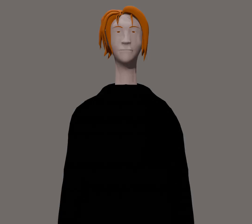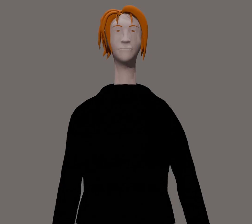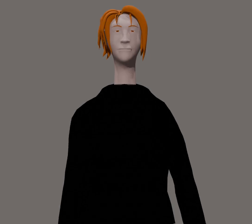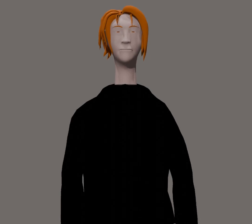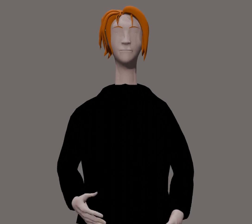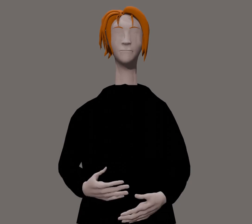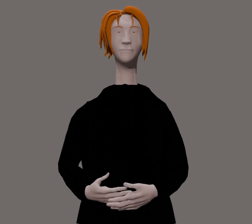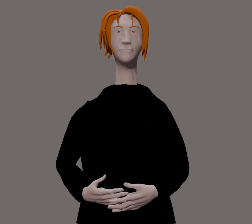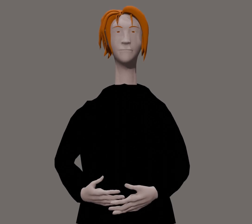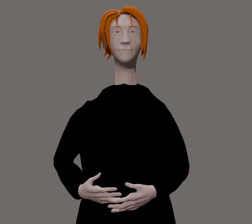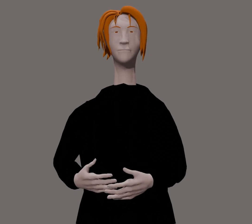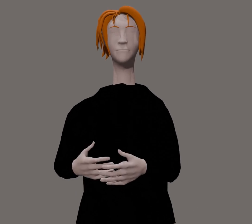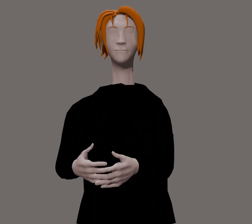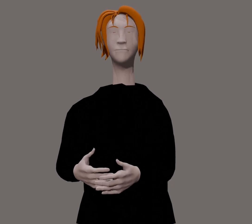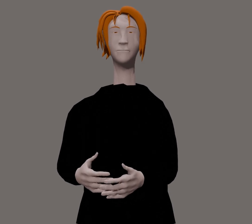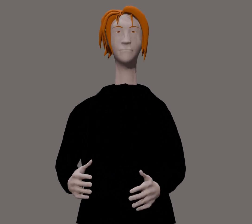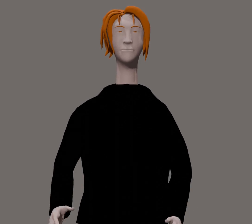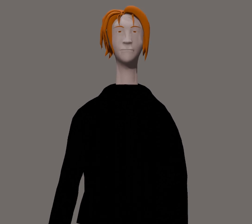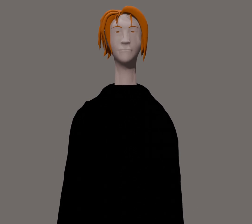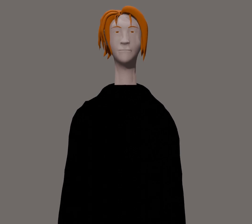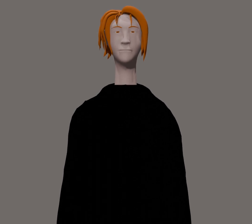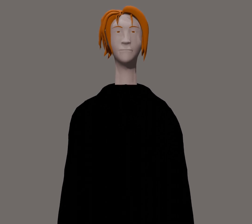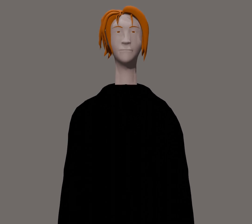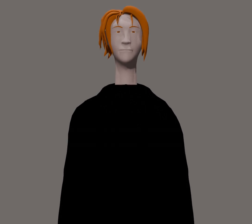Bring Somewhere